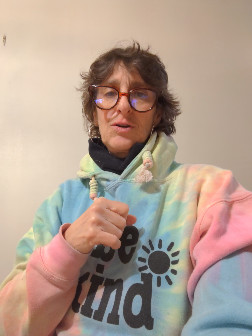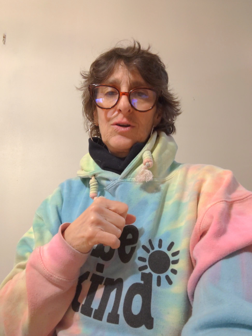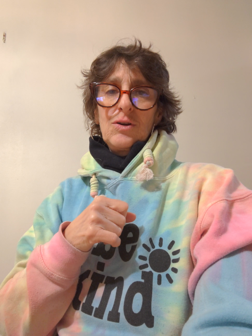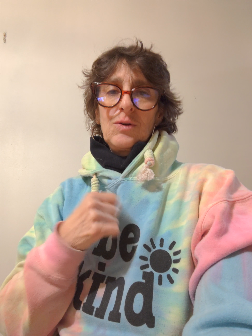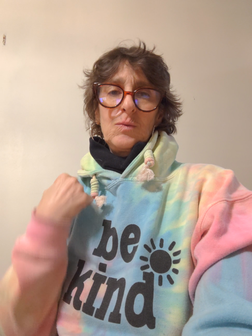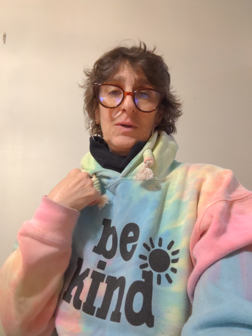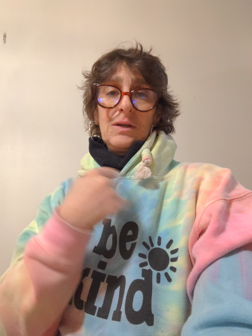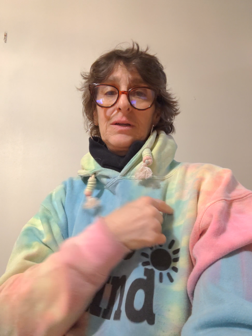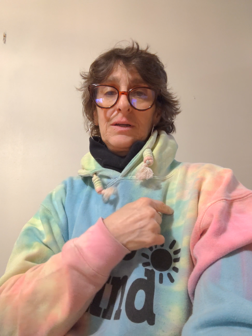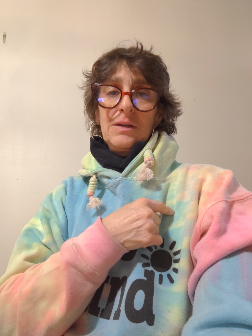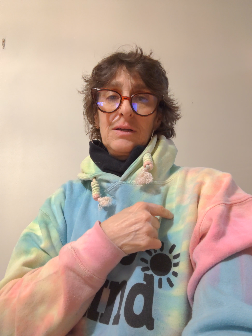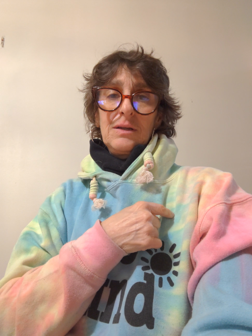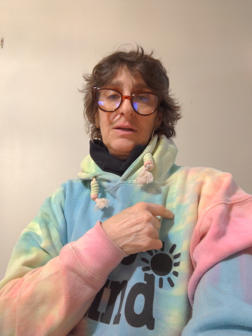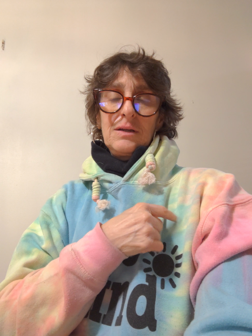we